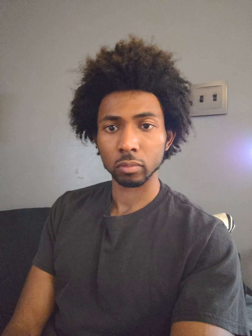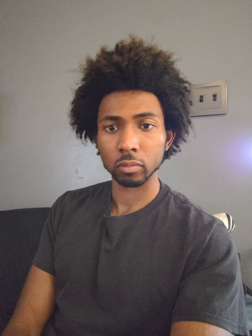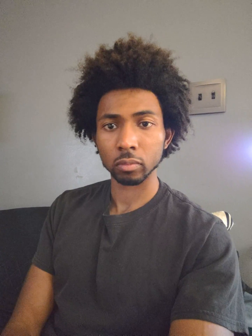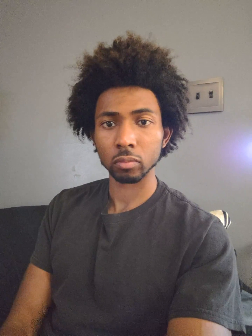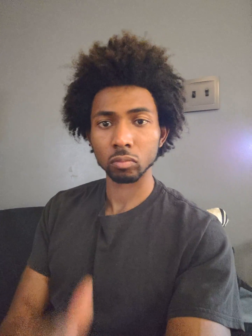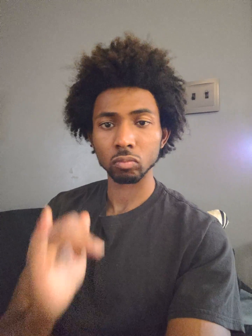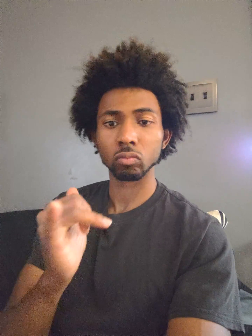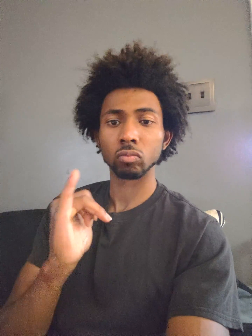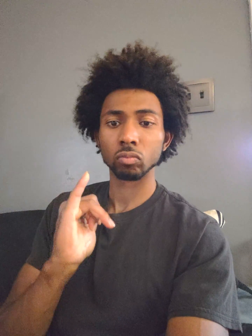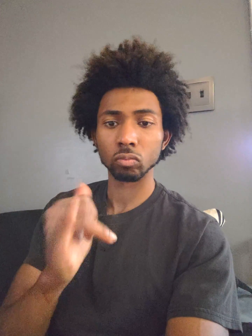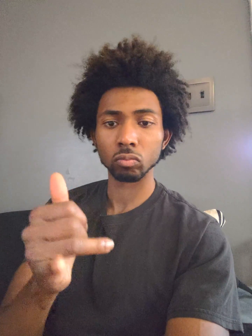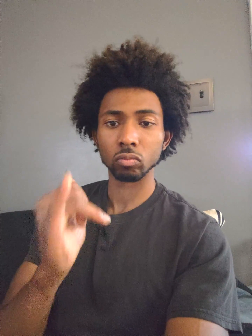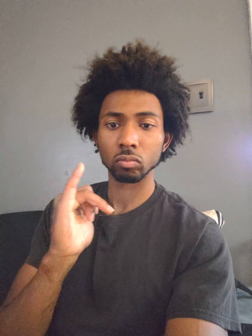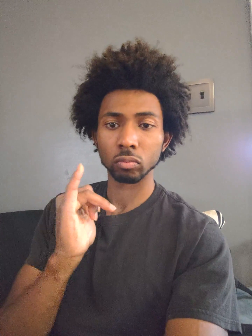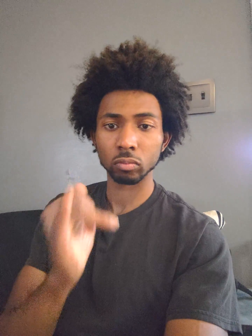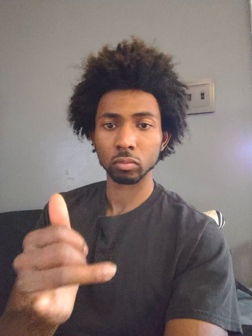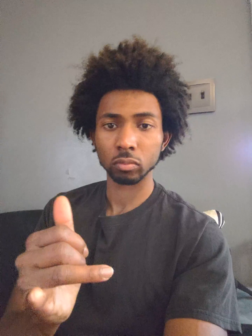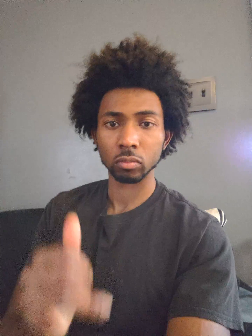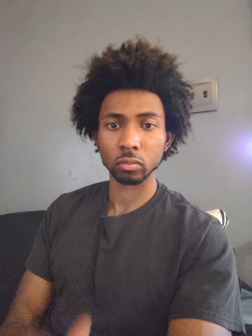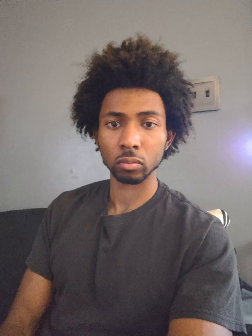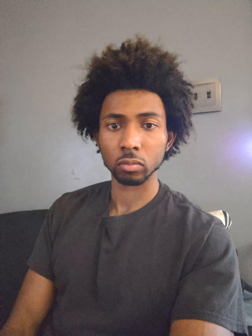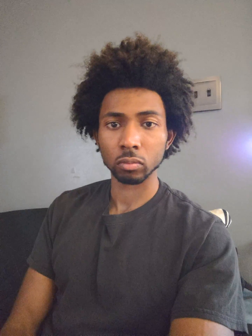rocking chair